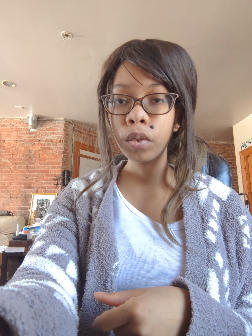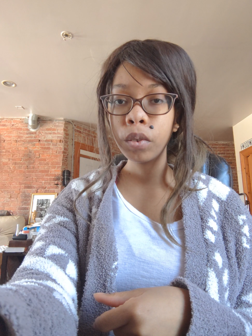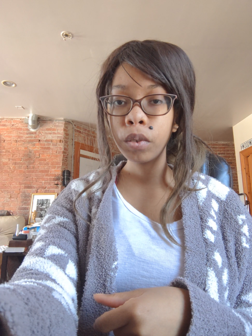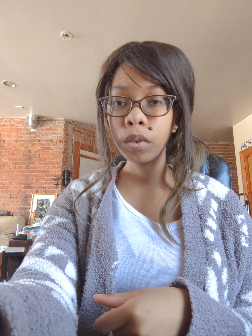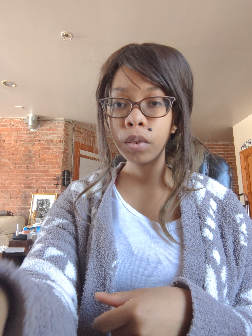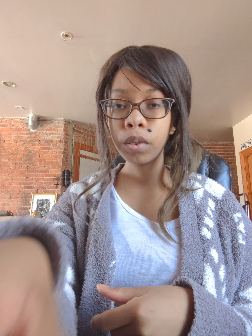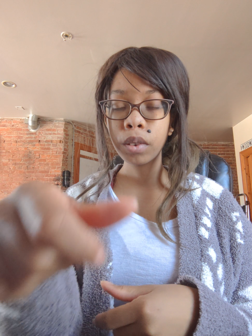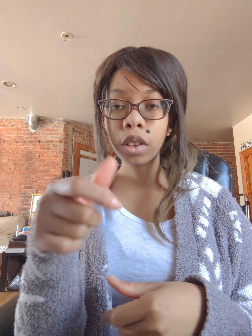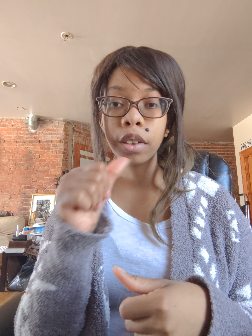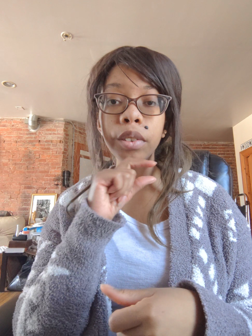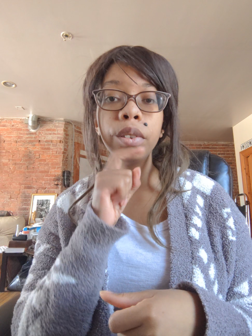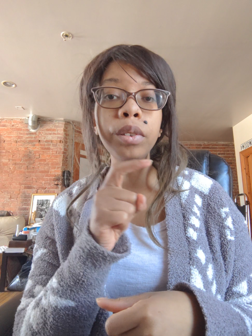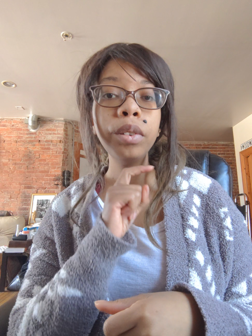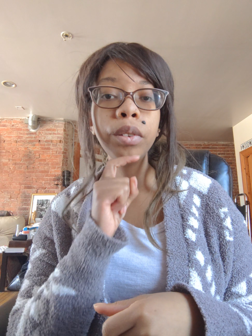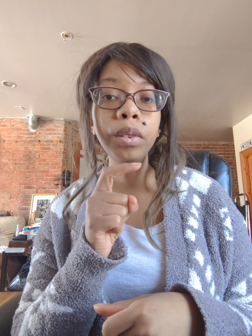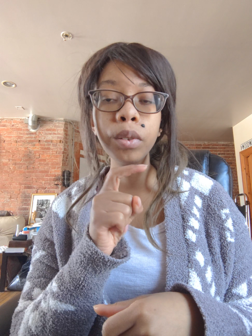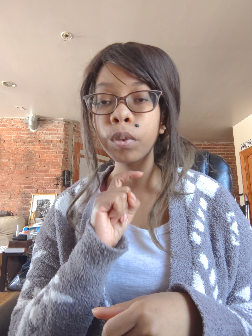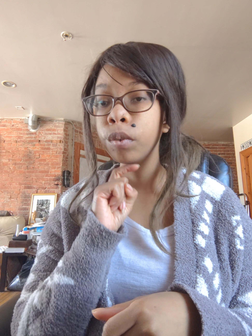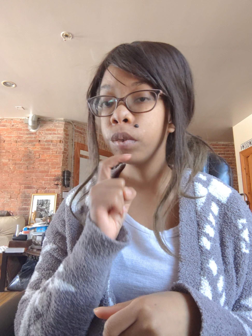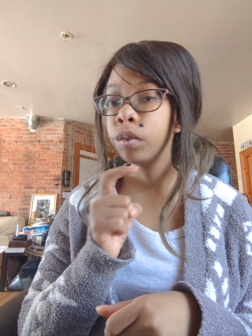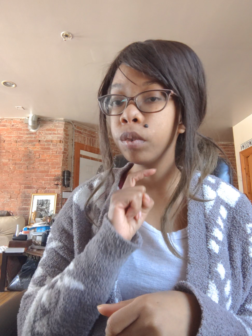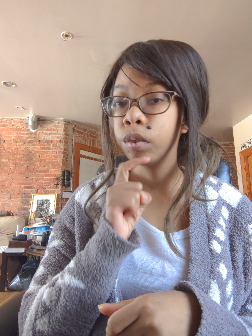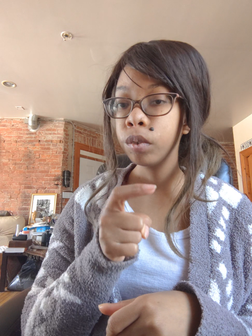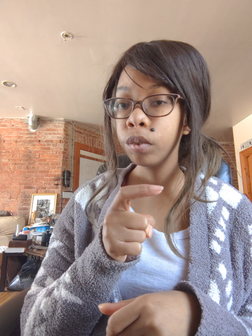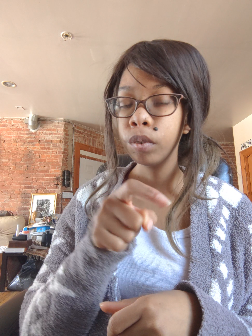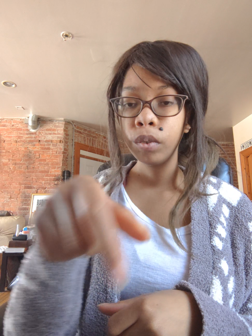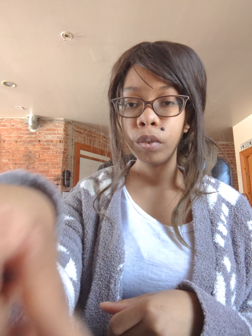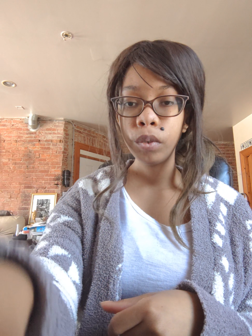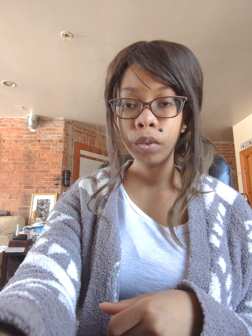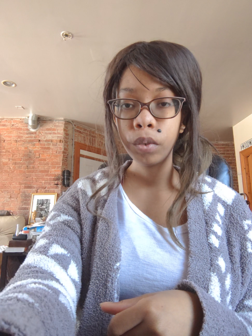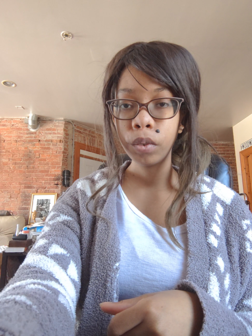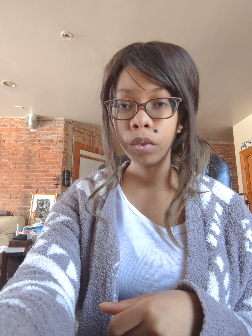garbage